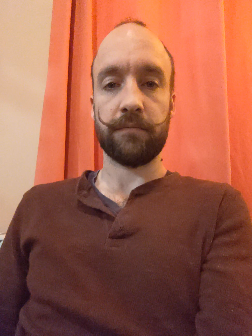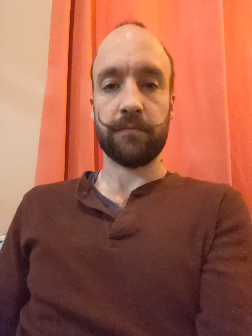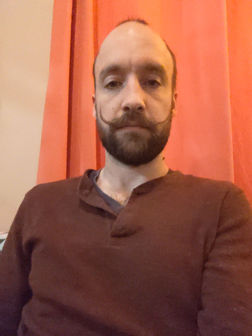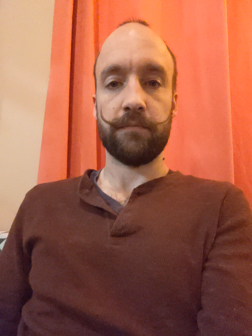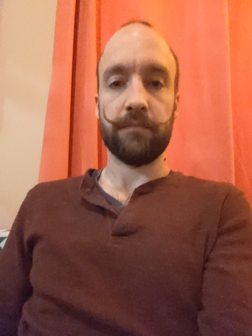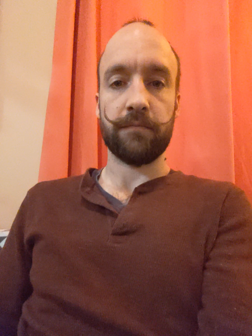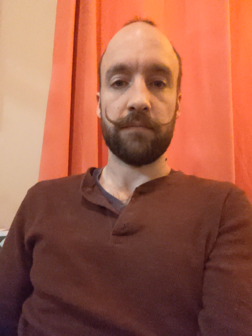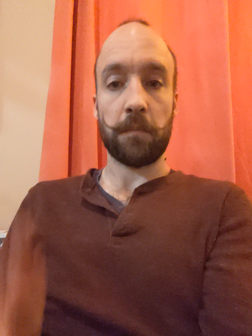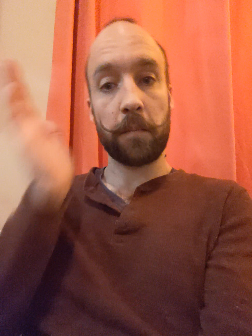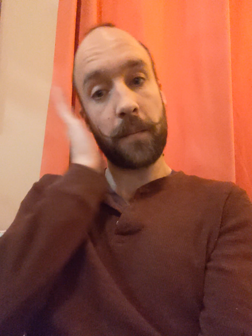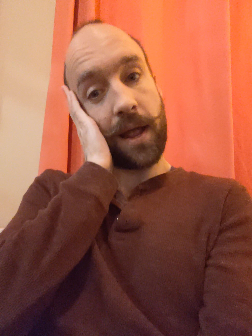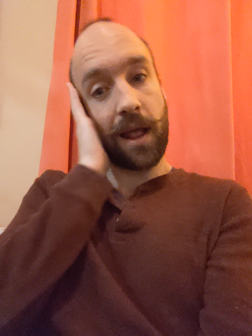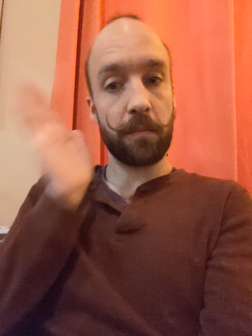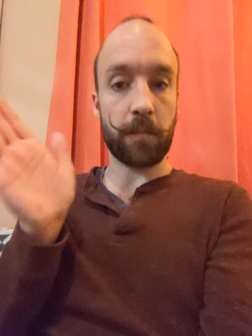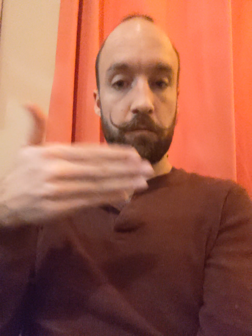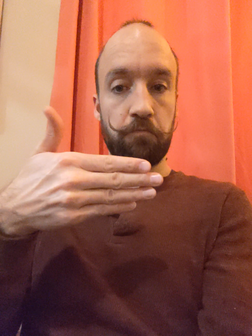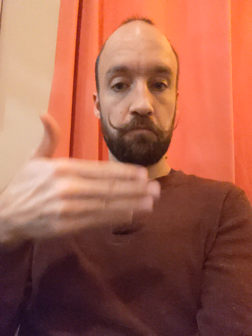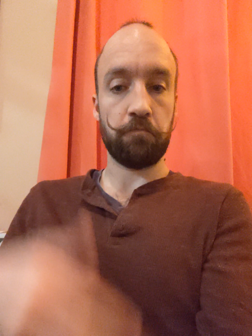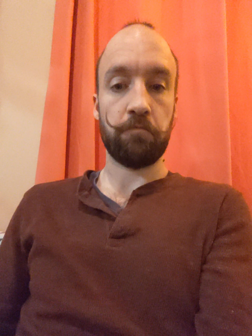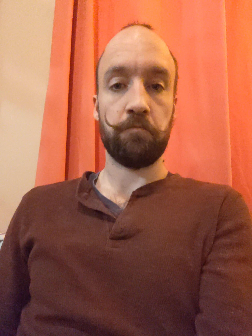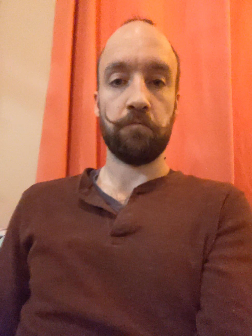bedroom